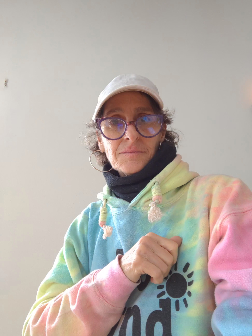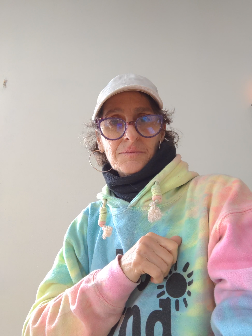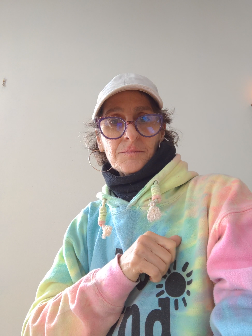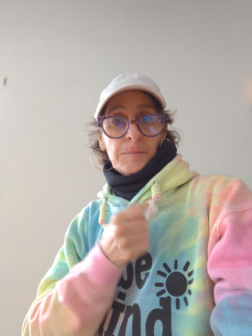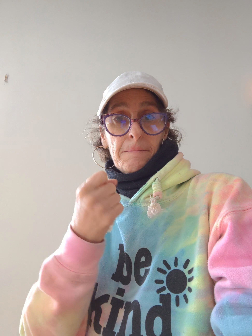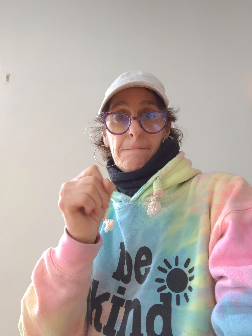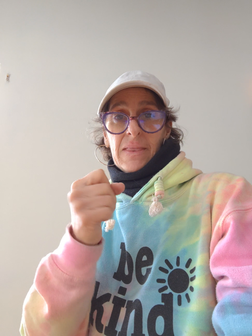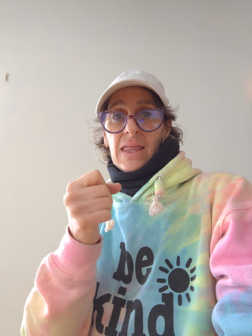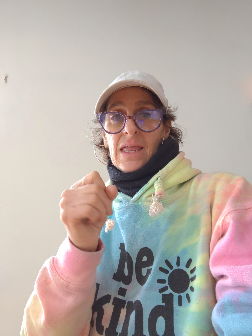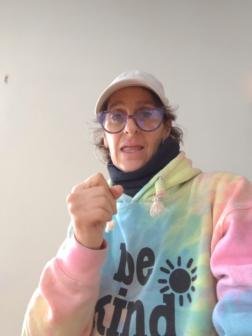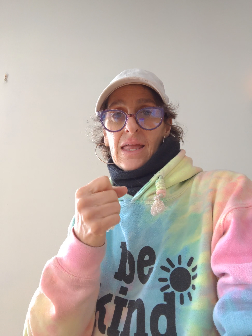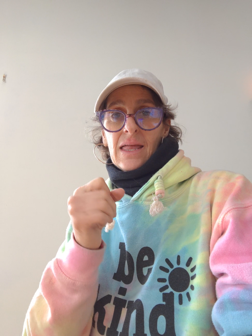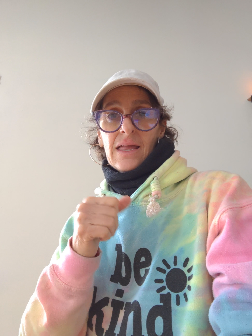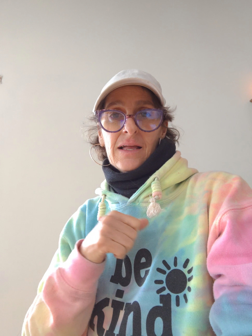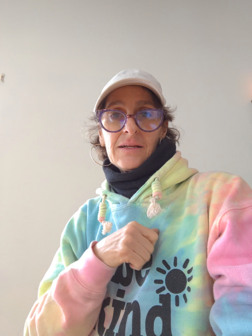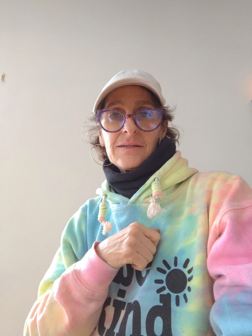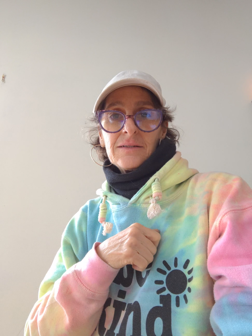make